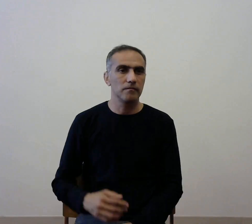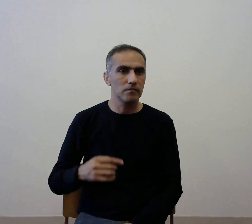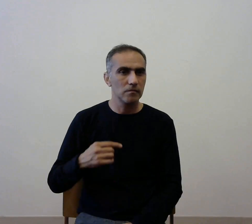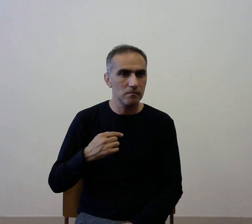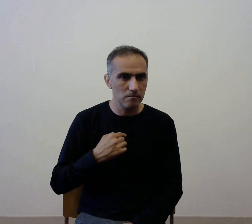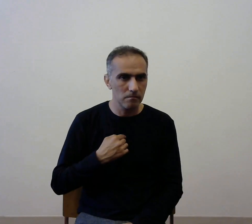mən